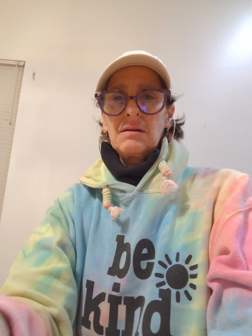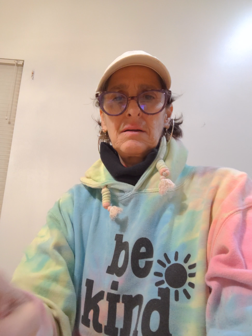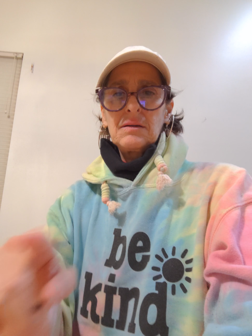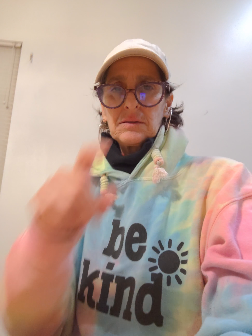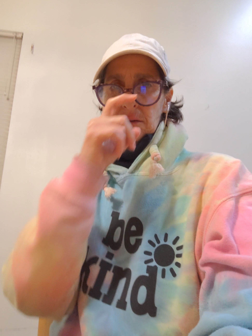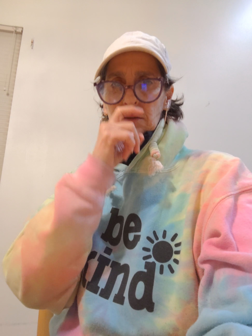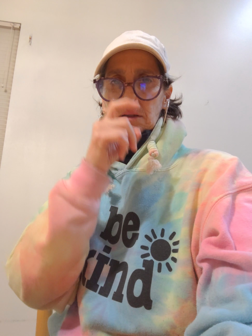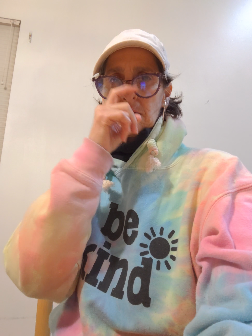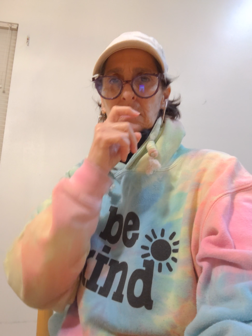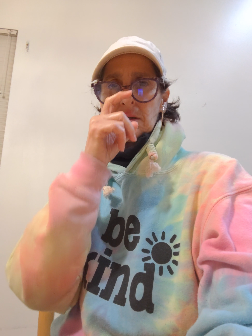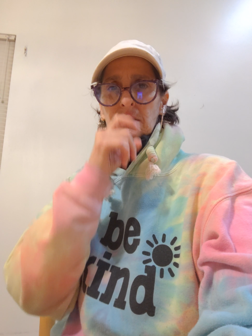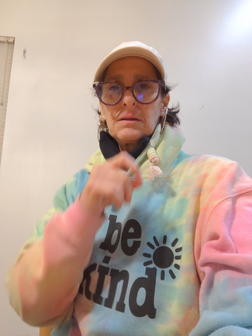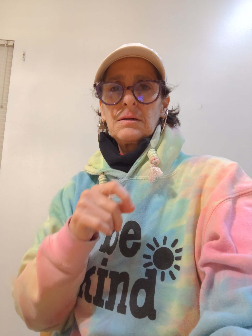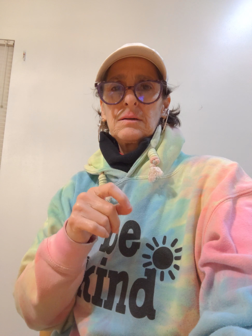doll